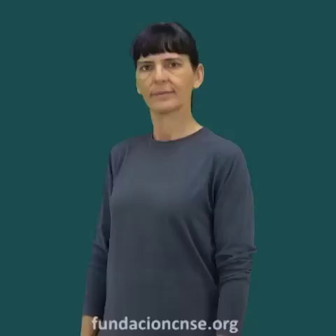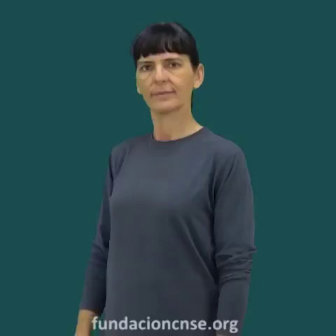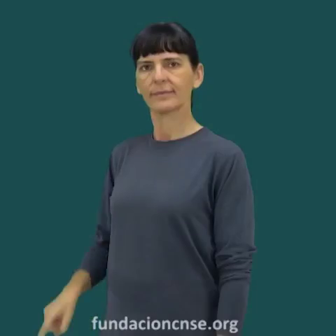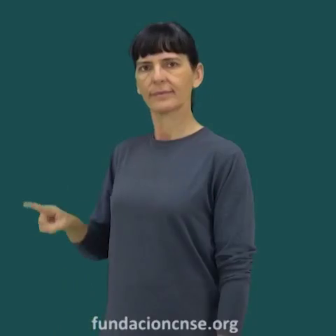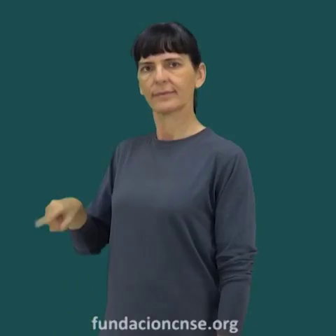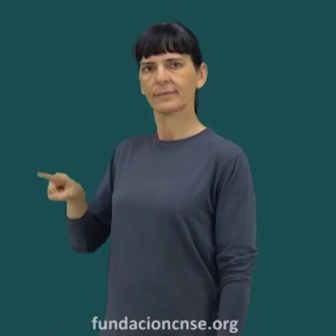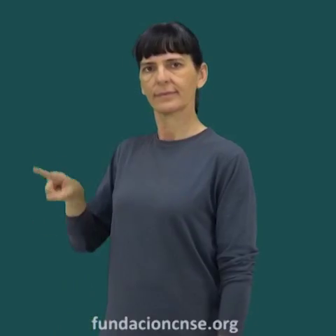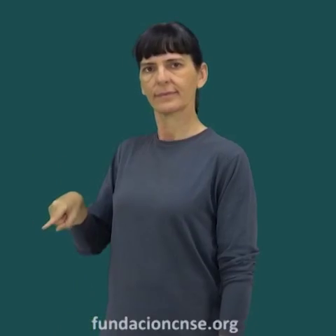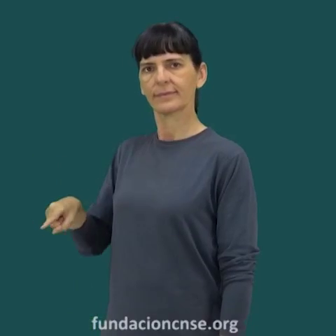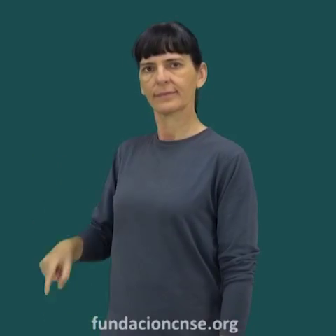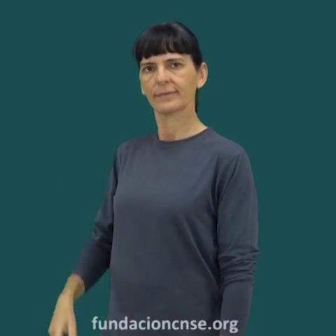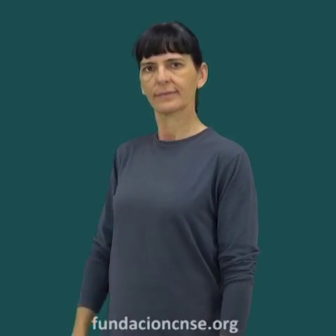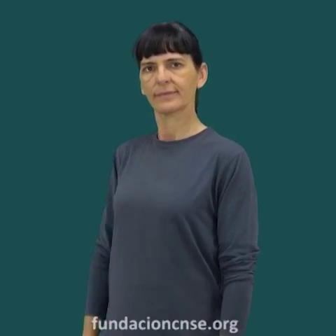mes